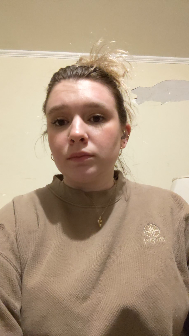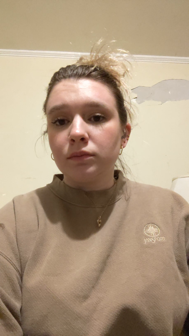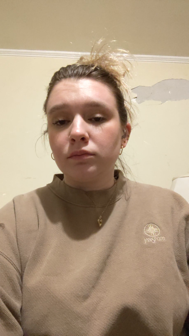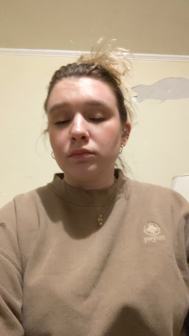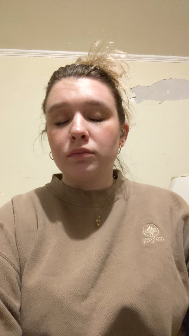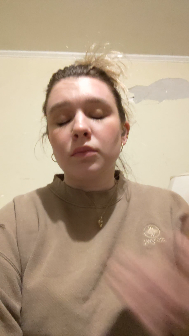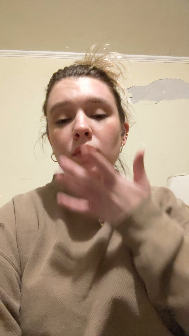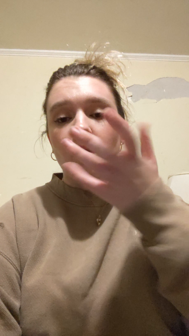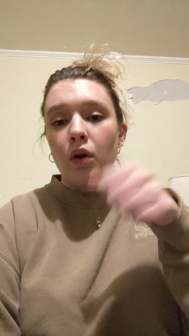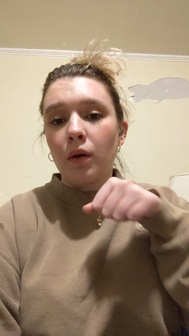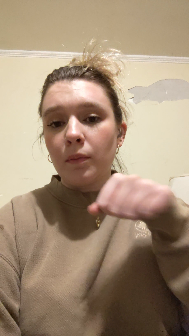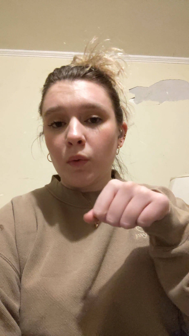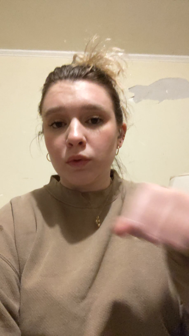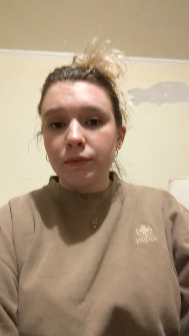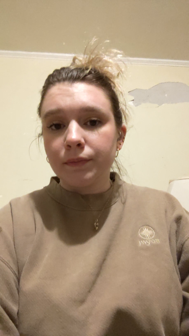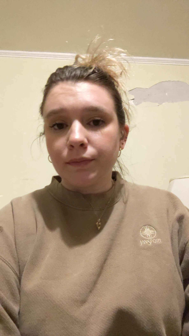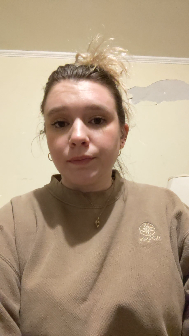lawn mower